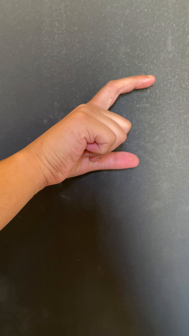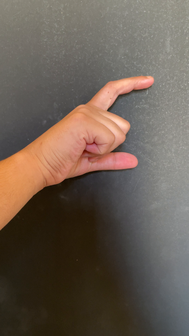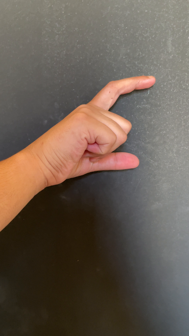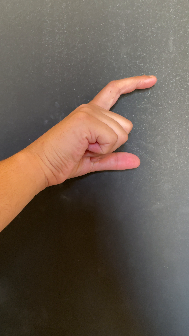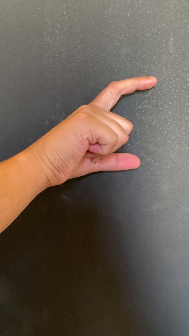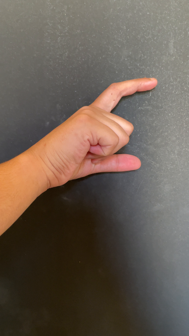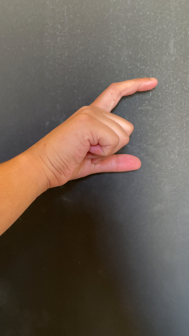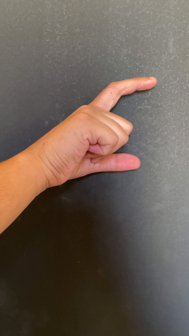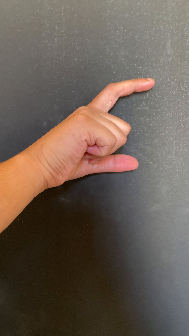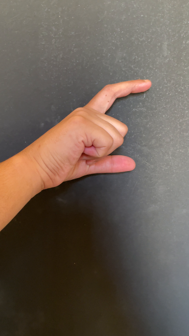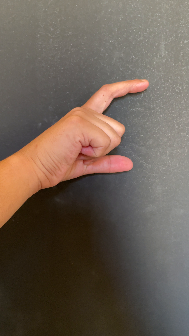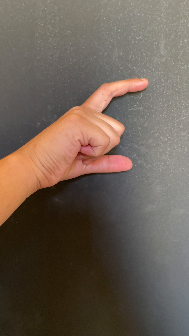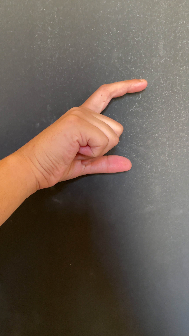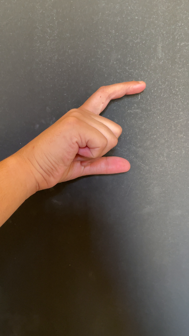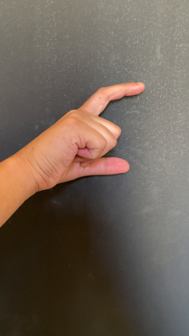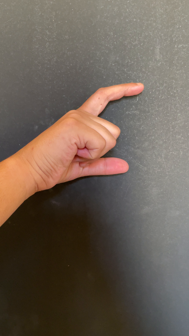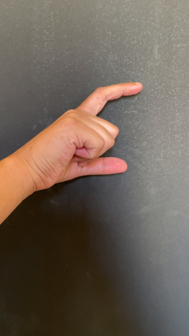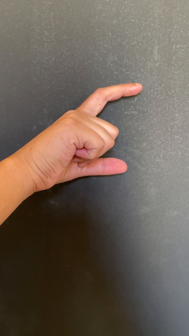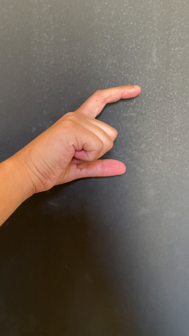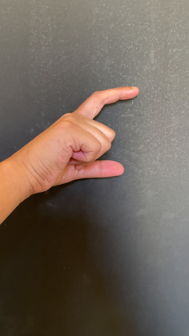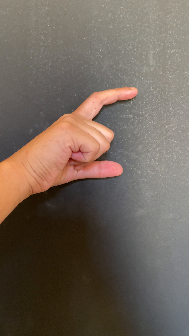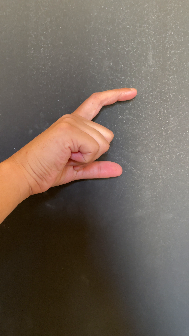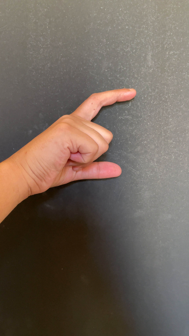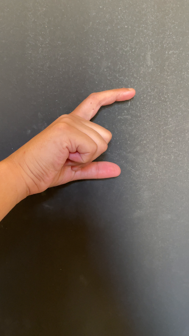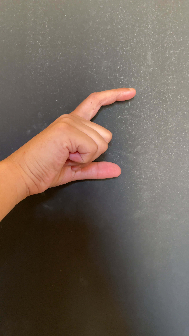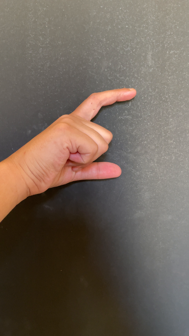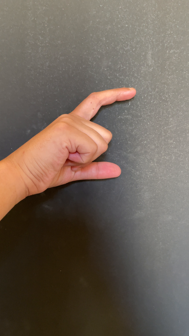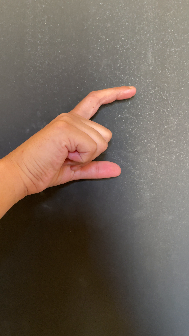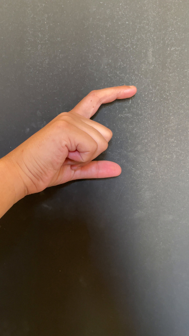ख